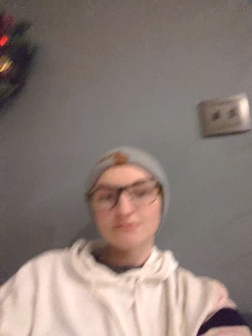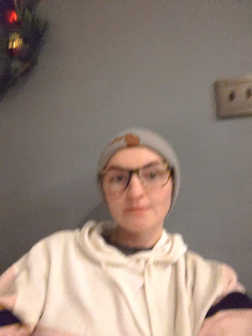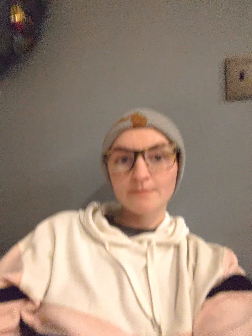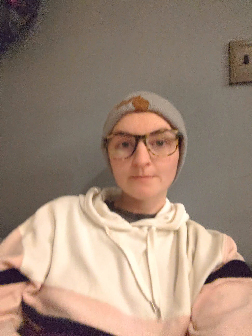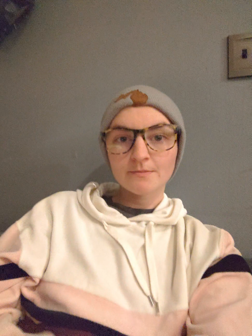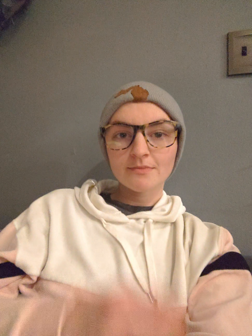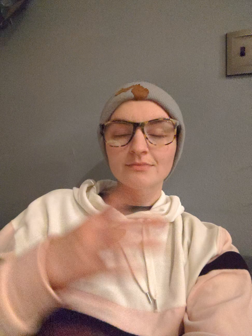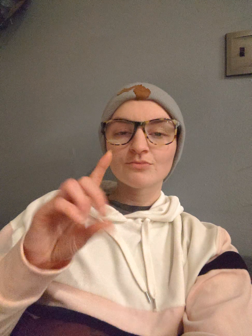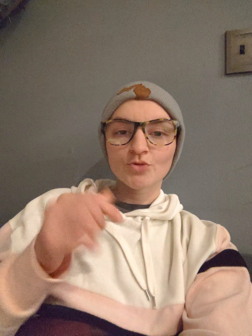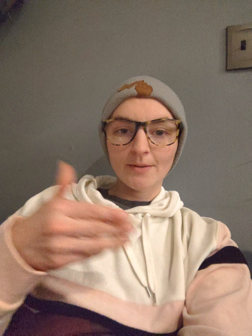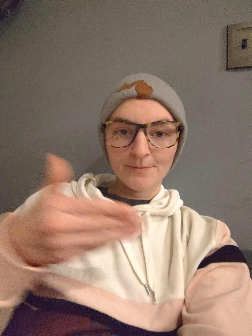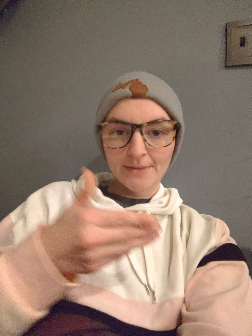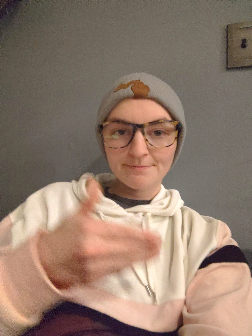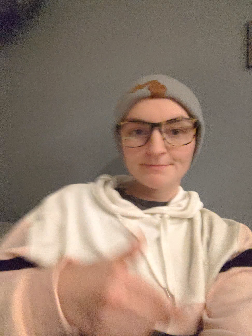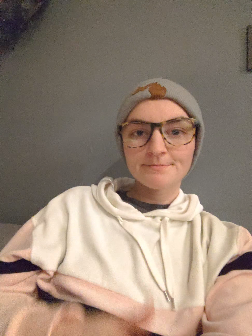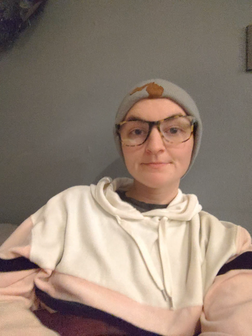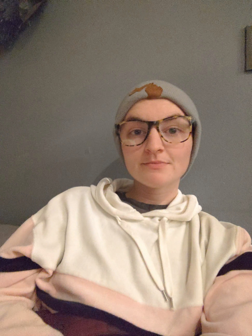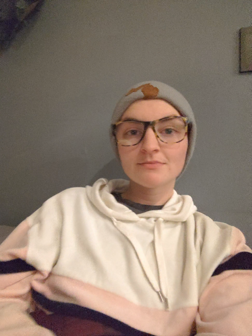puppy